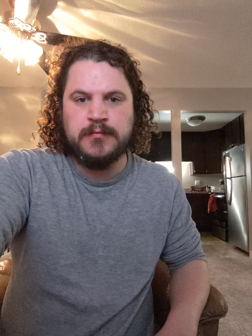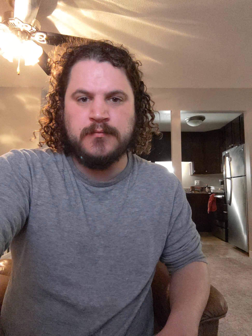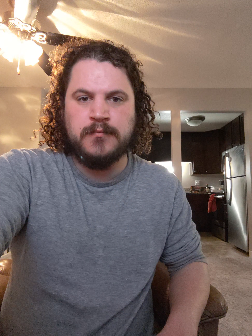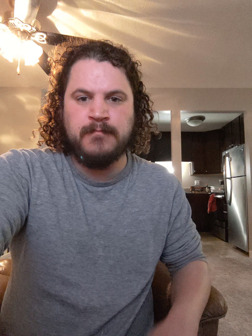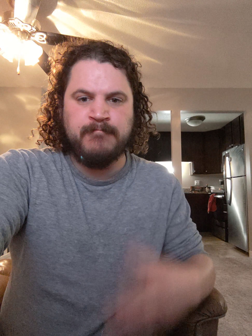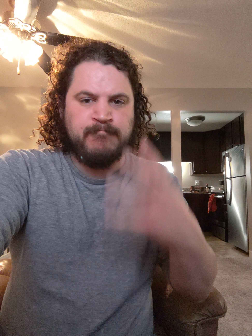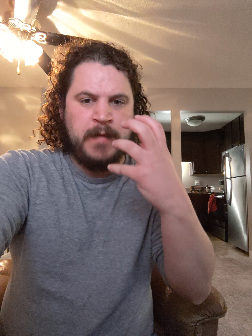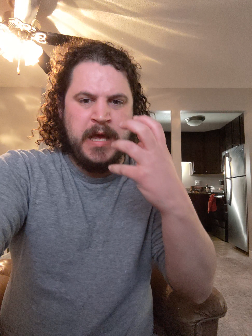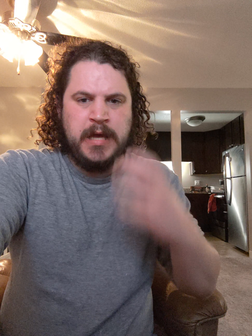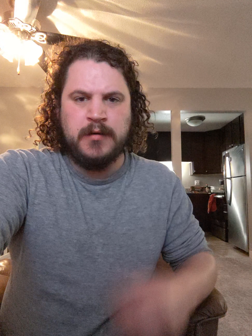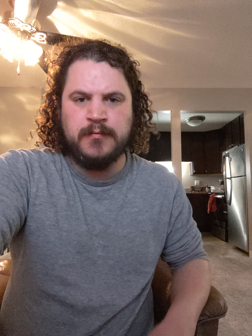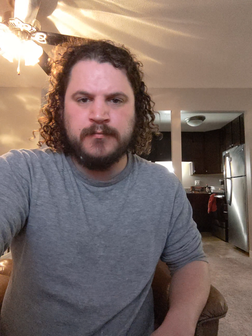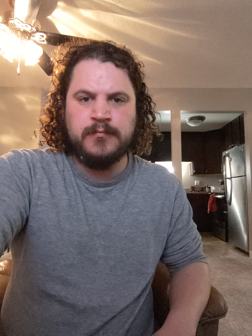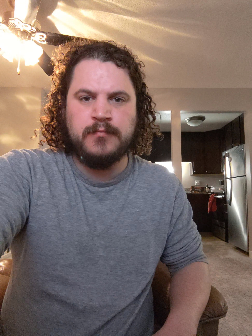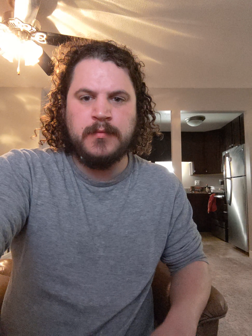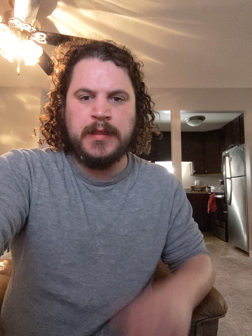mad